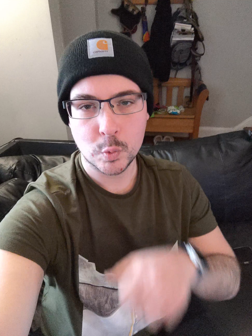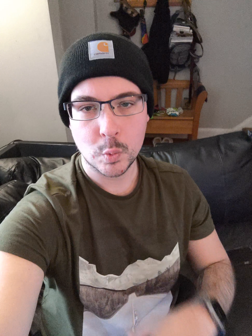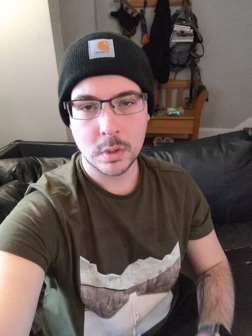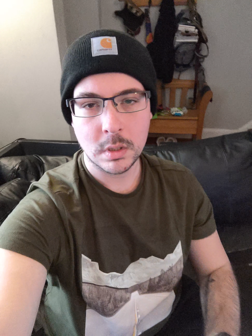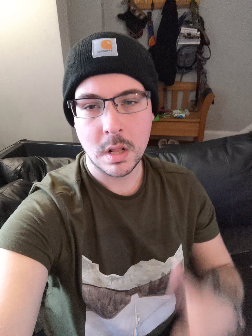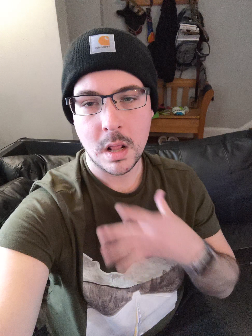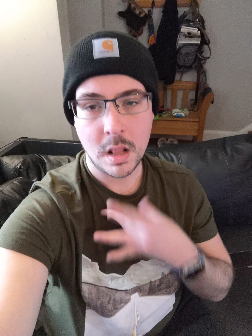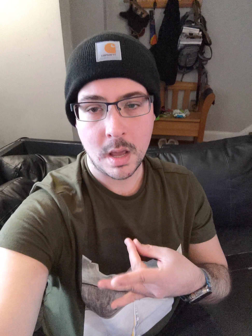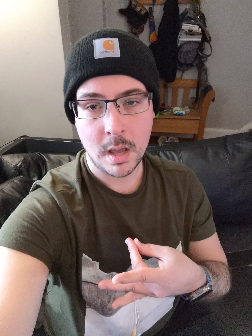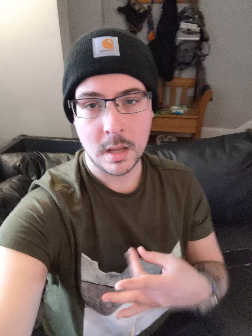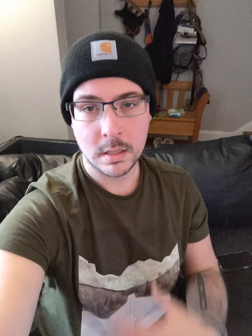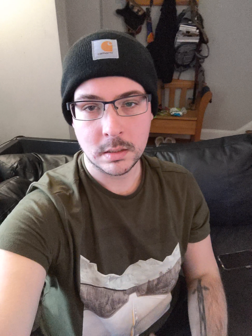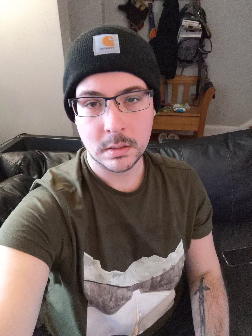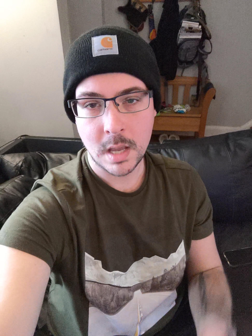like